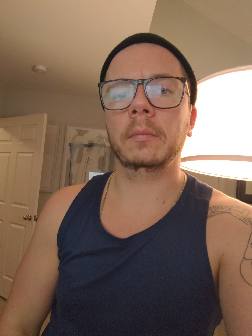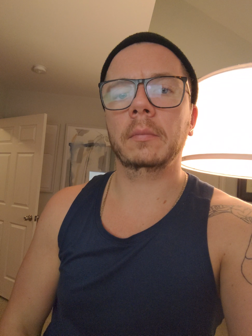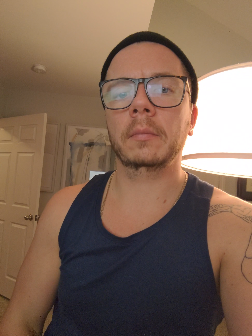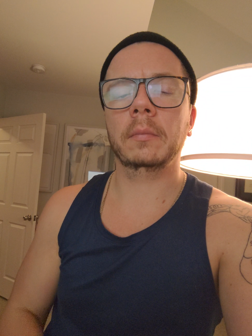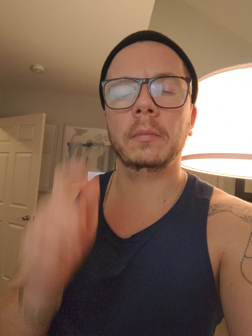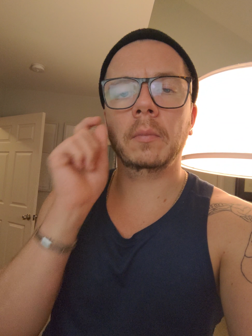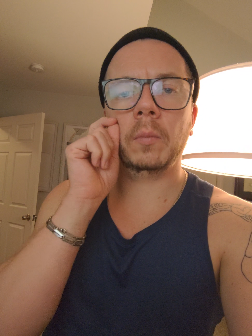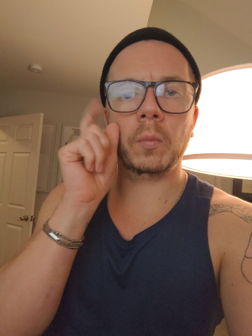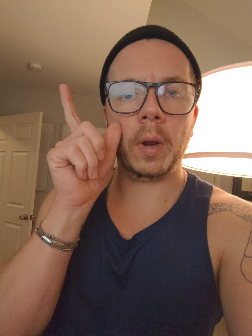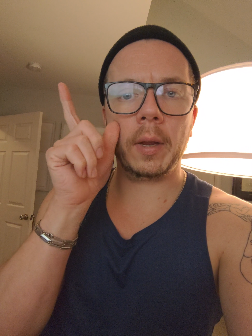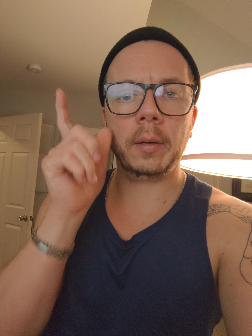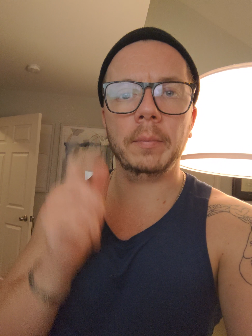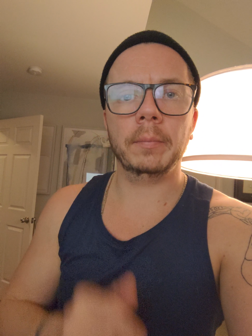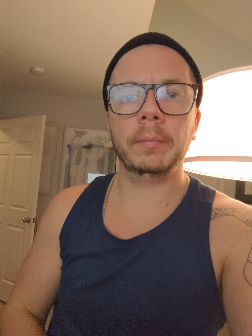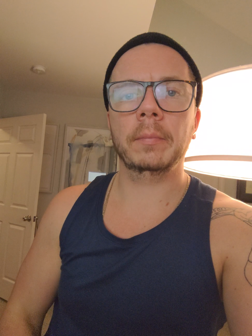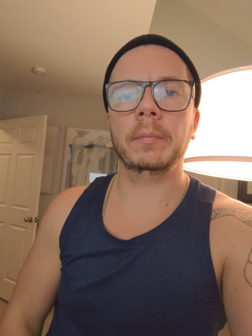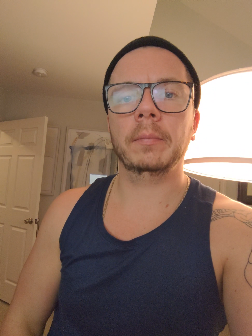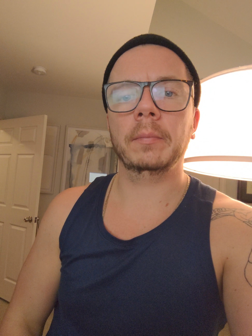wake